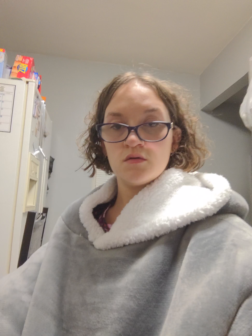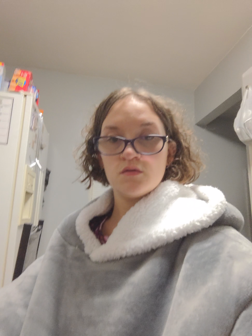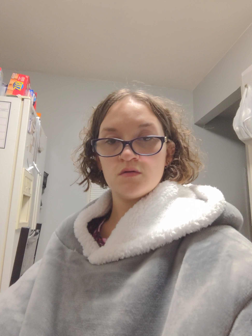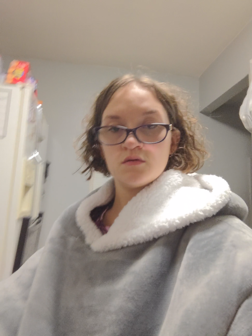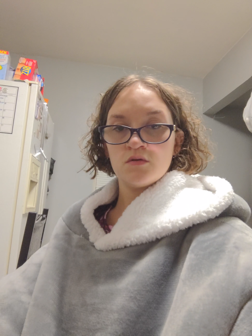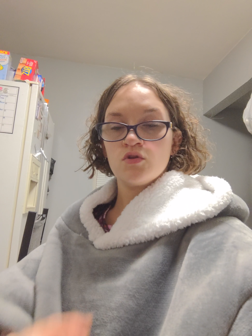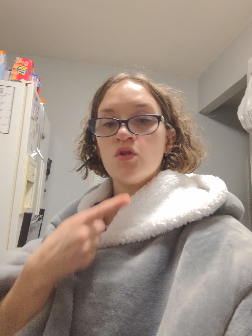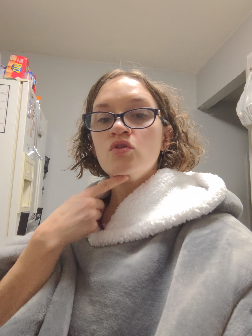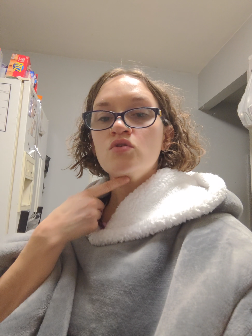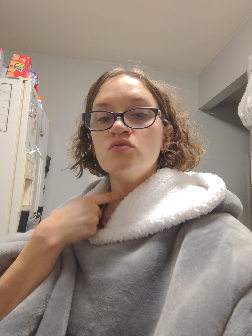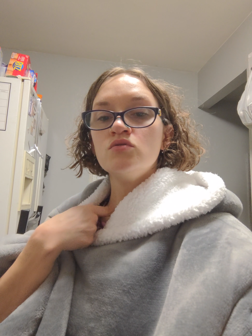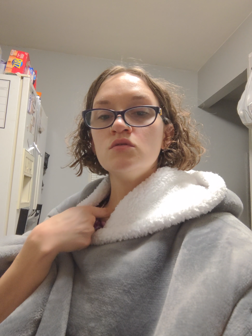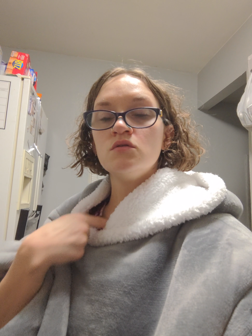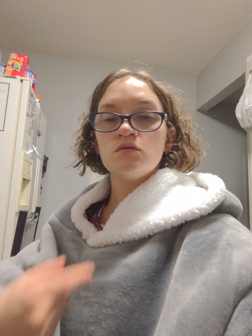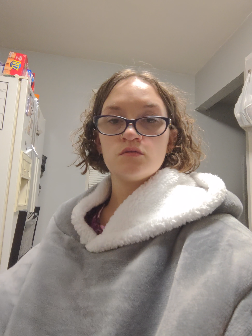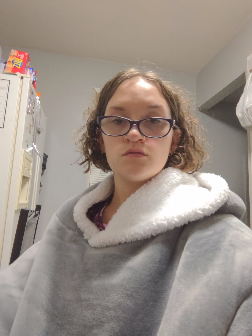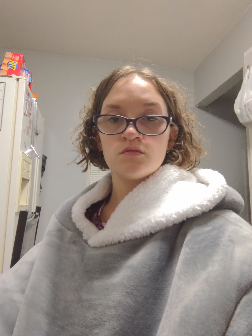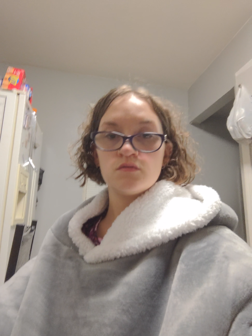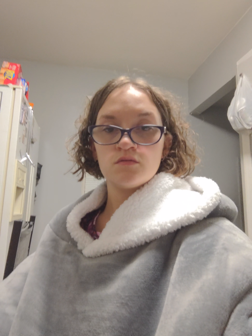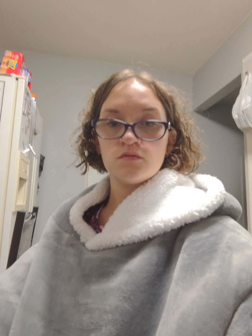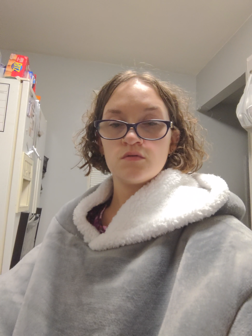thirsty